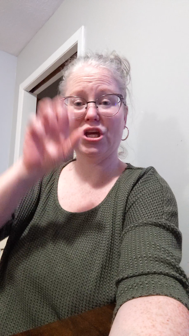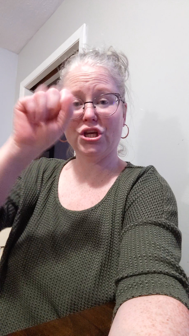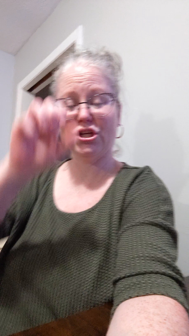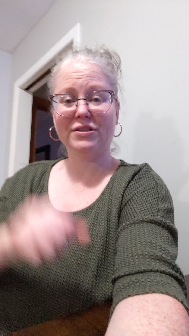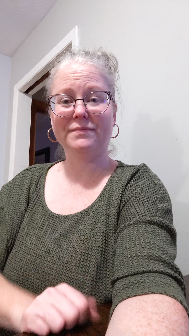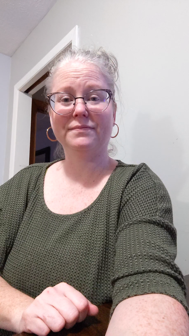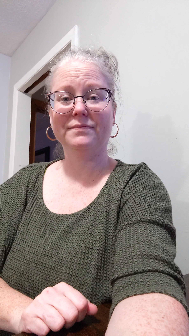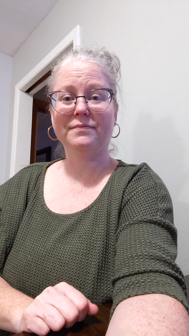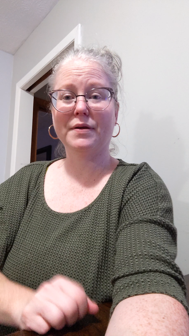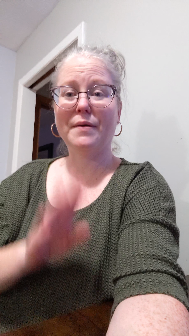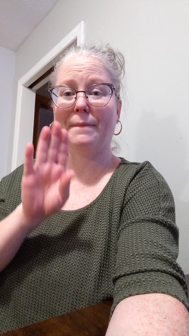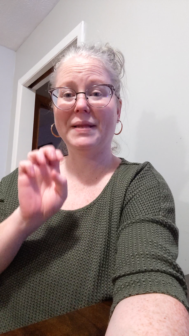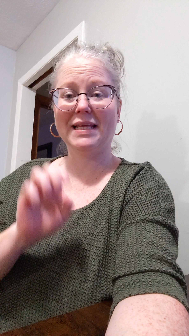be